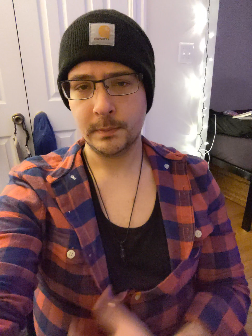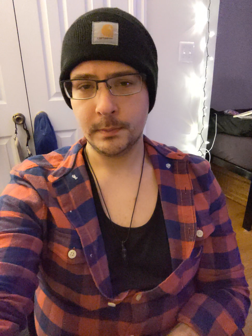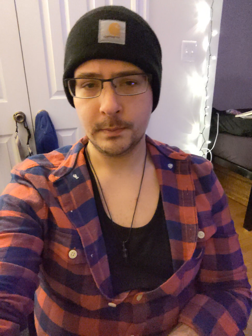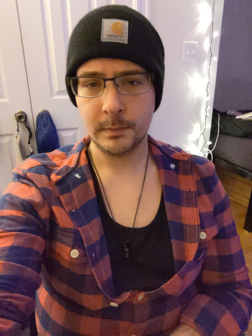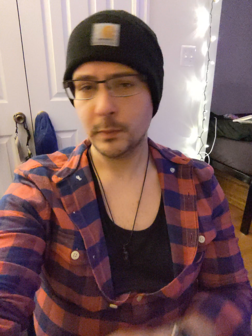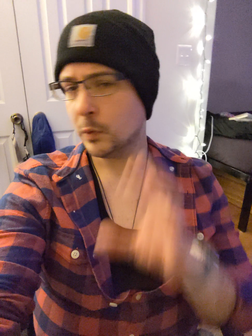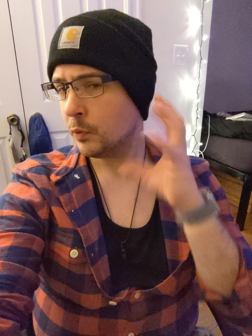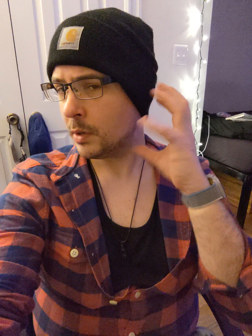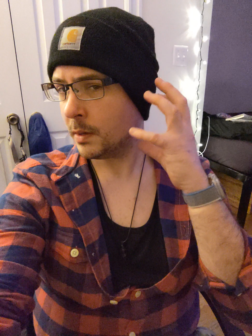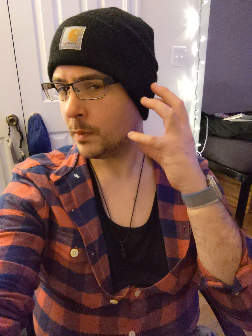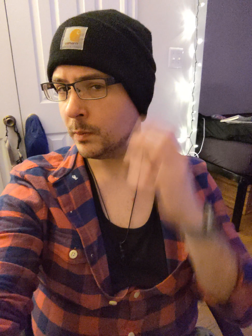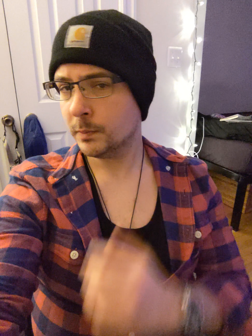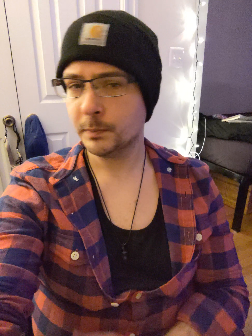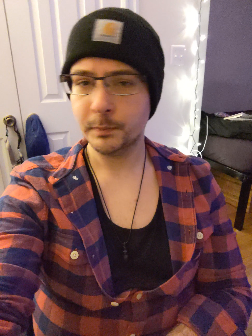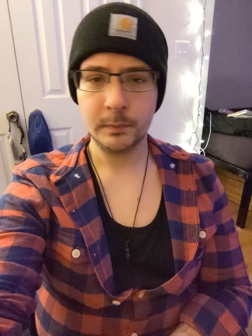radio